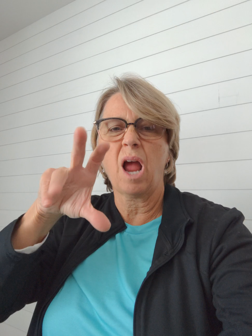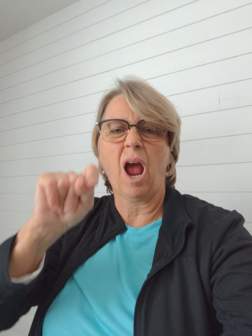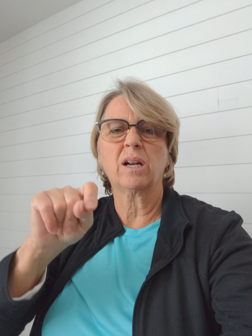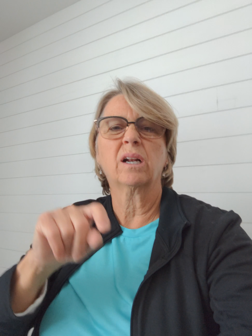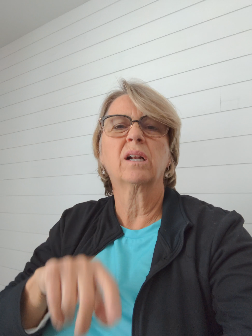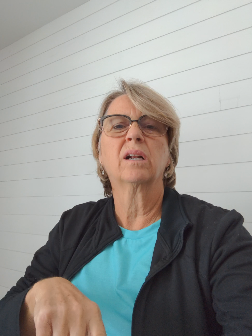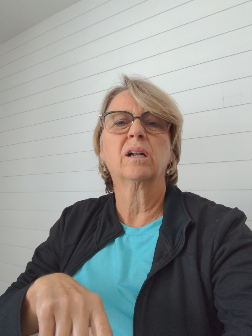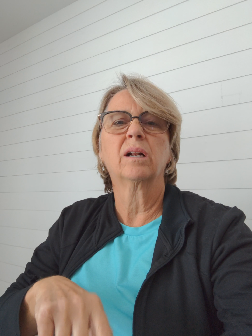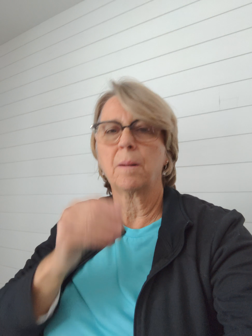cut